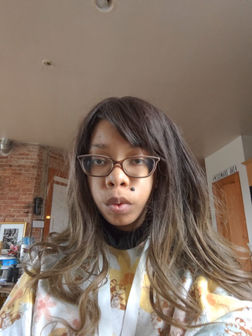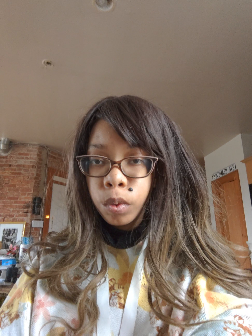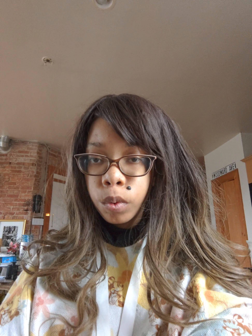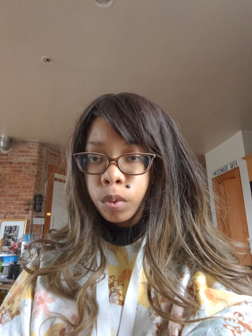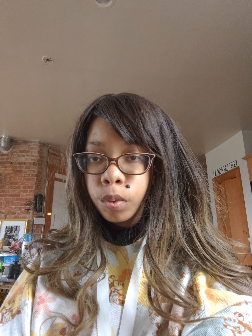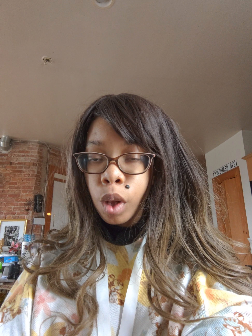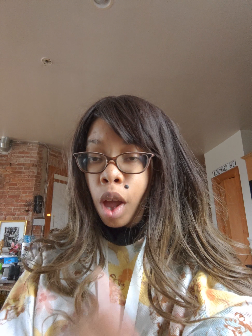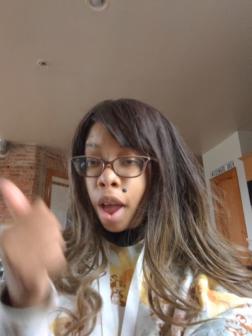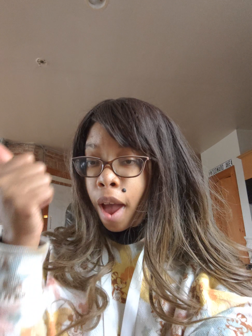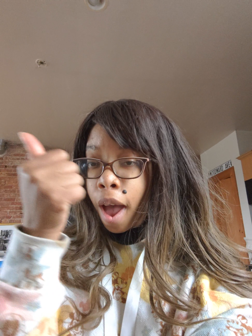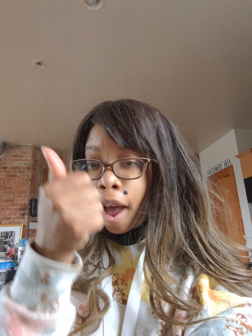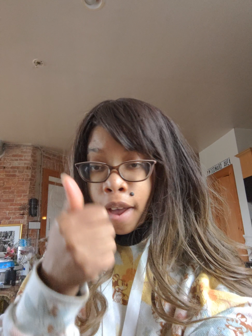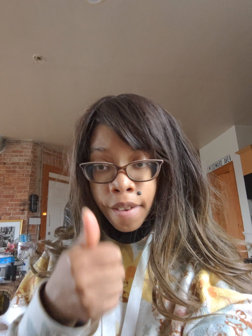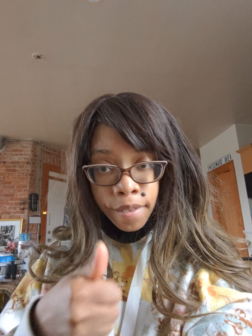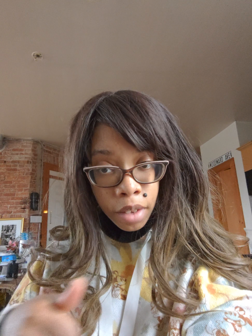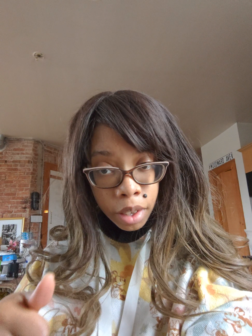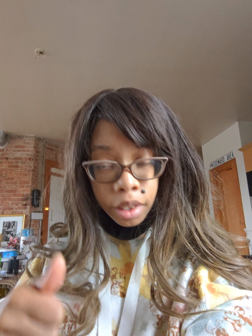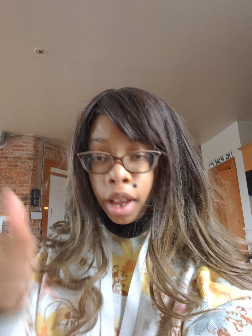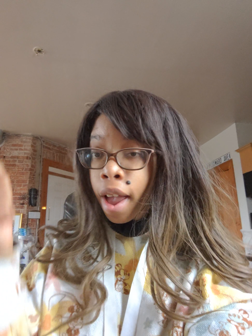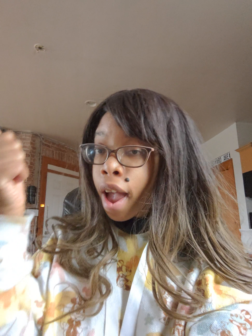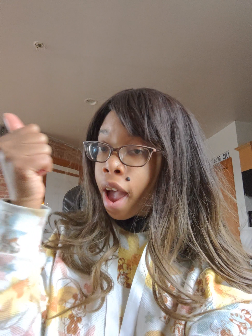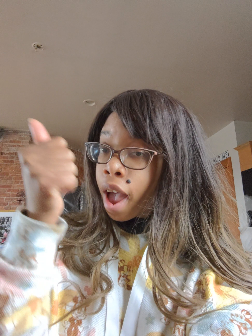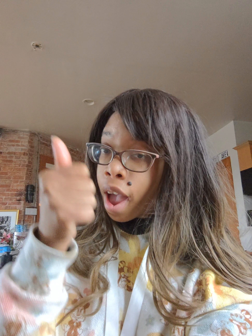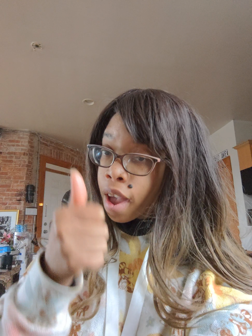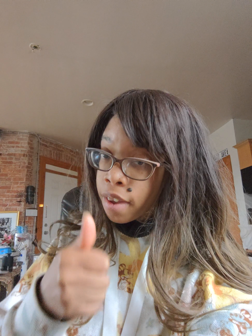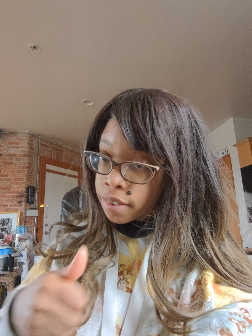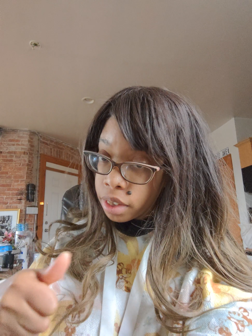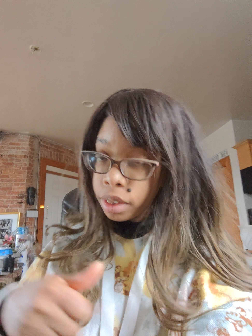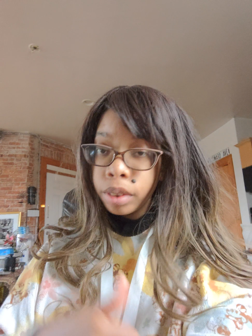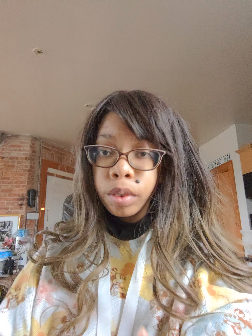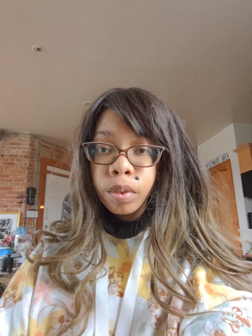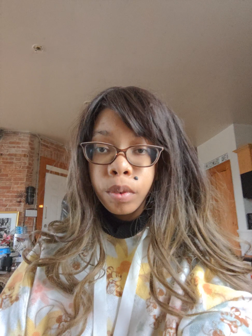every